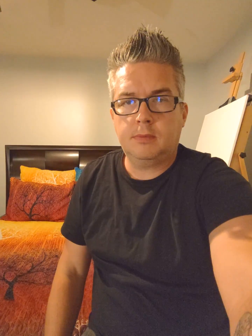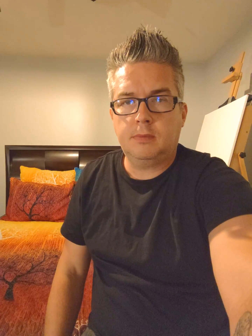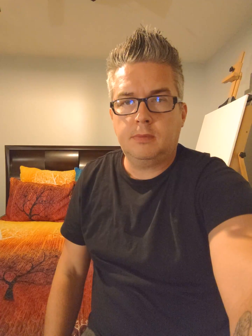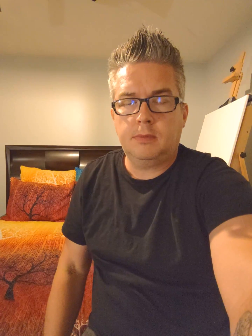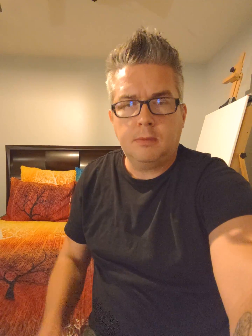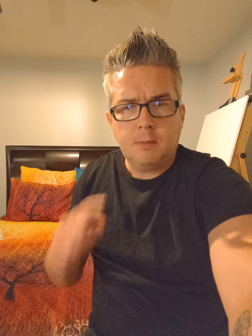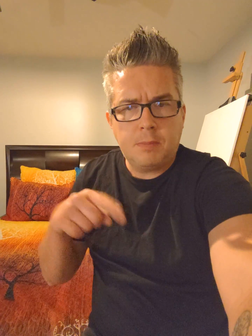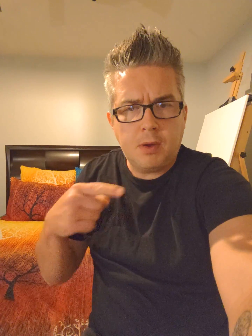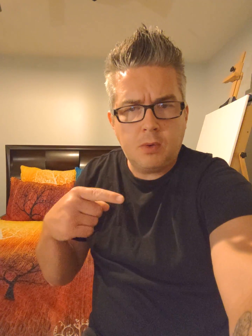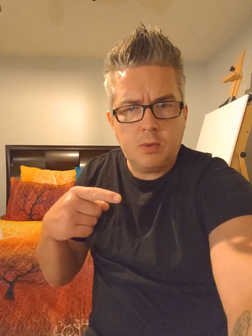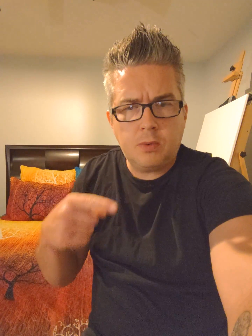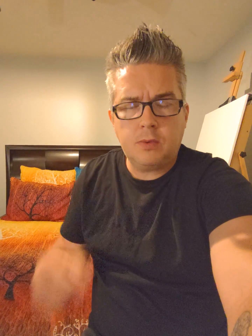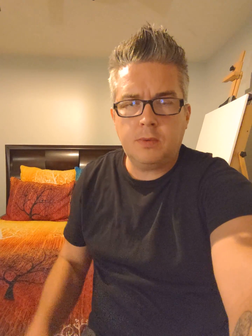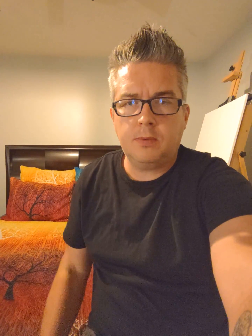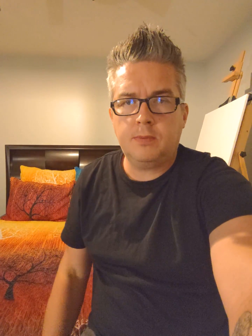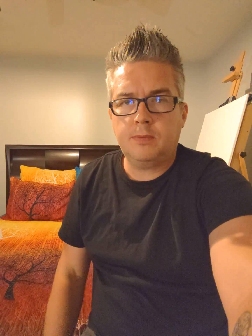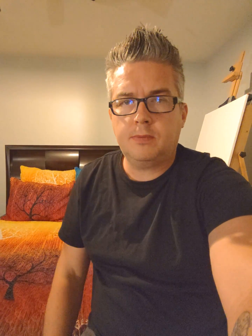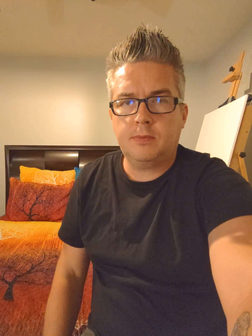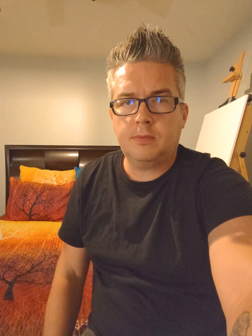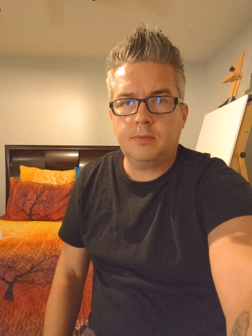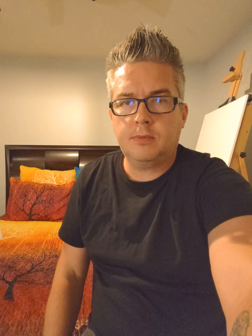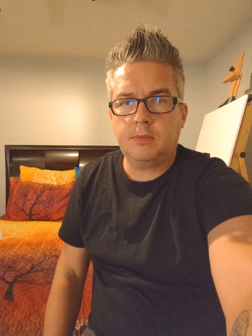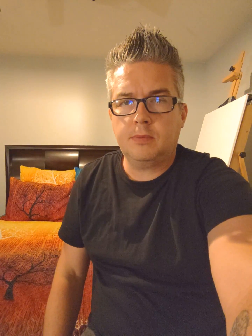about